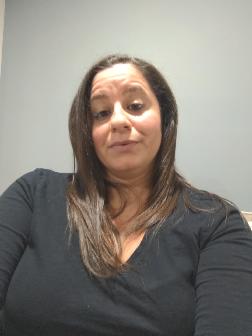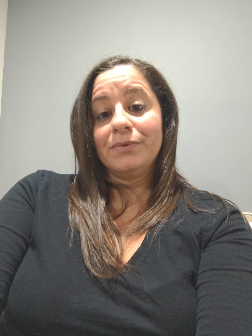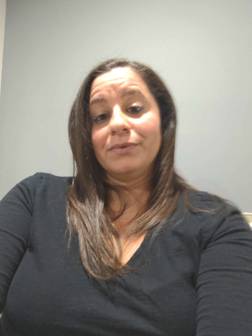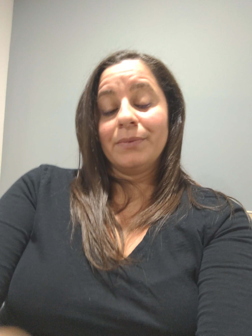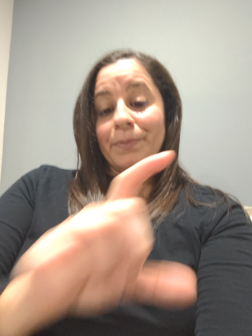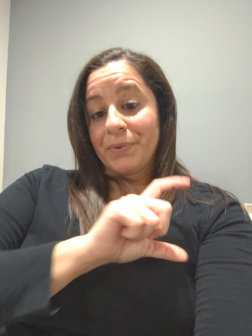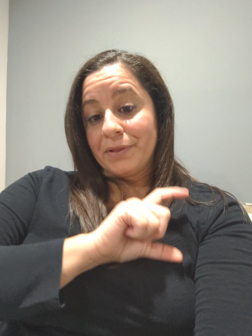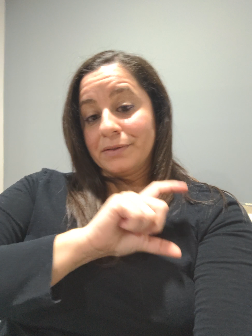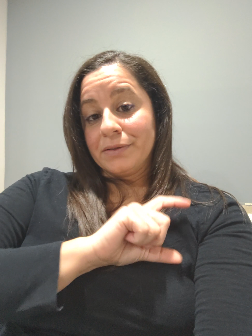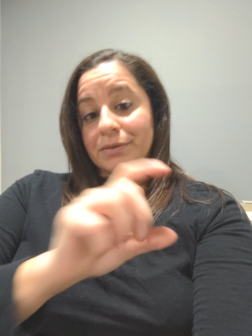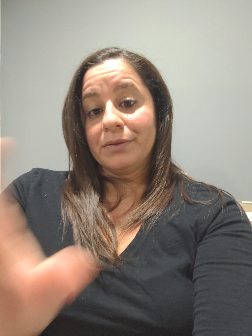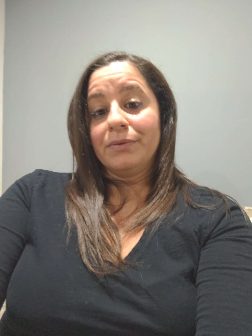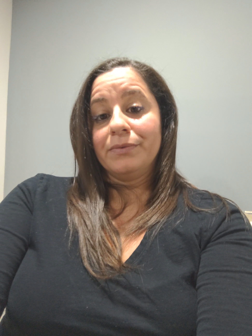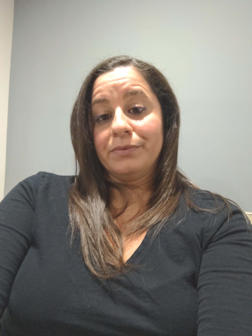police